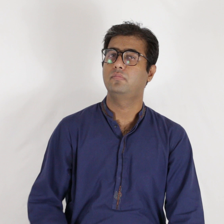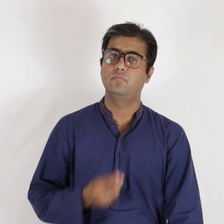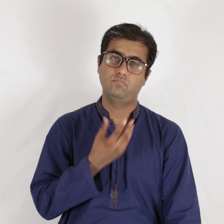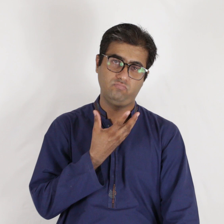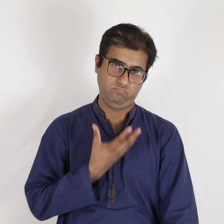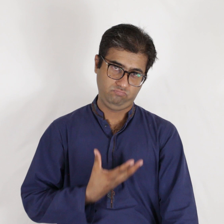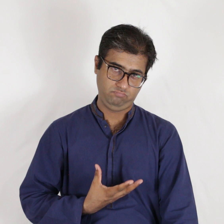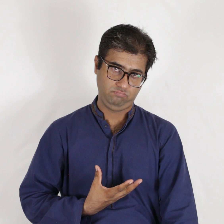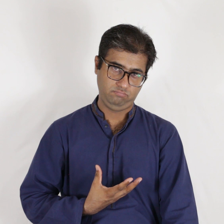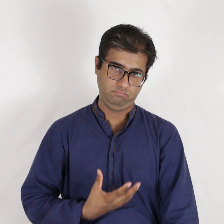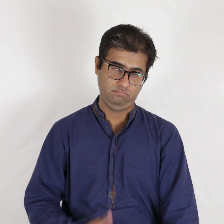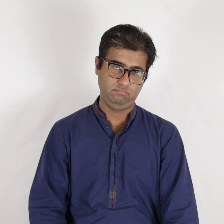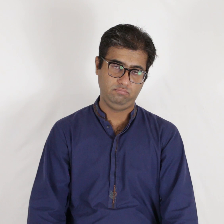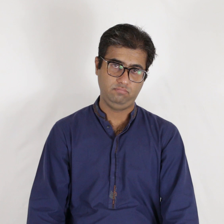sad